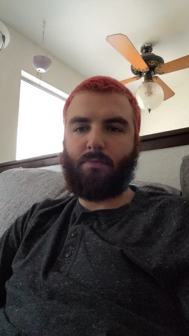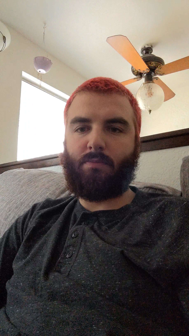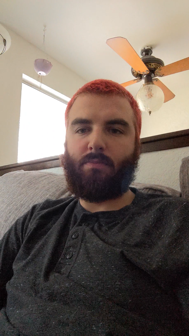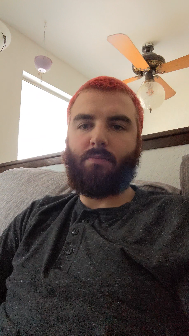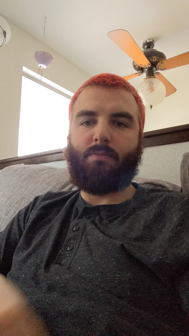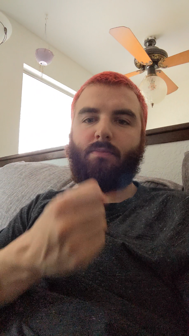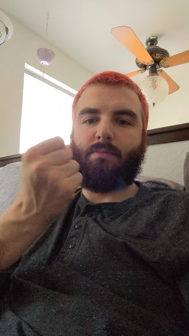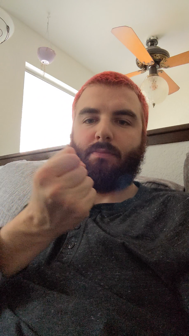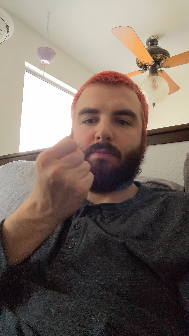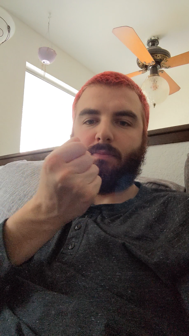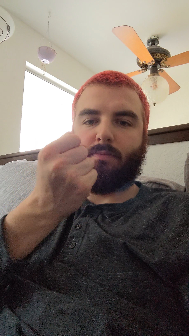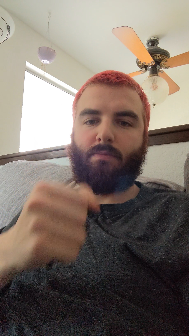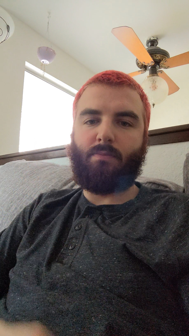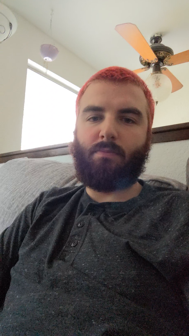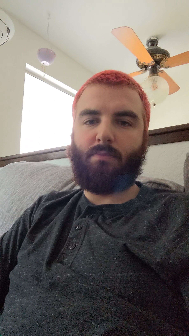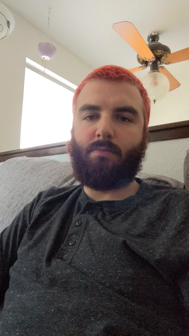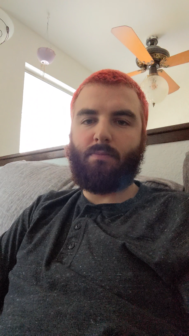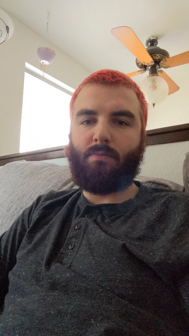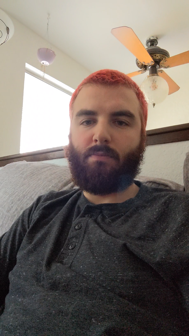hold